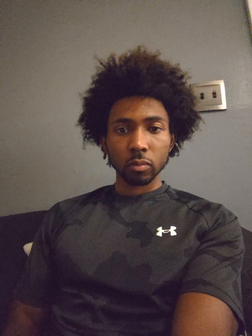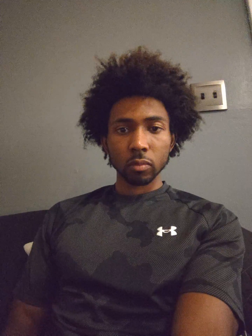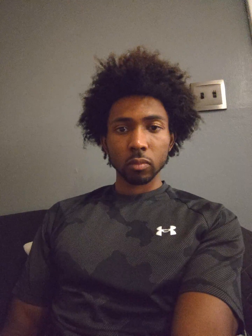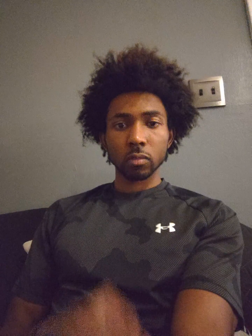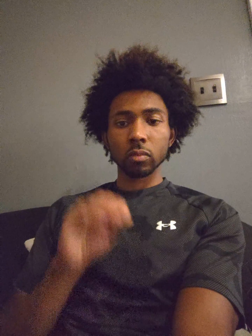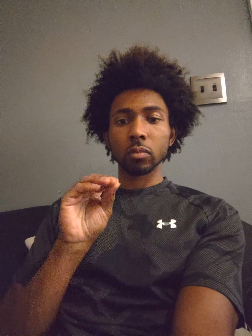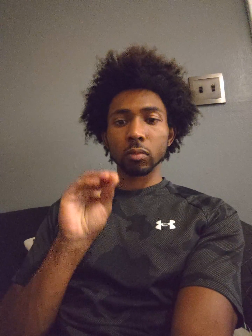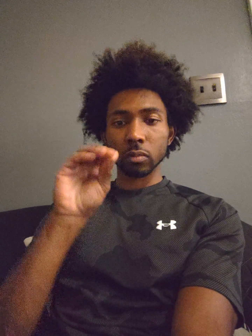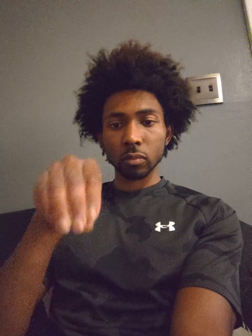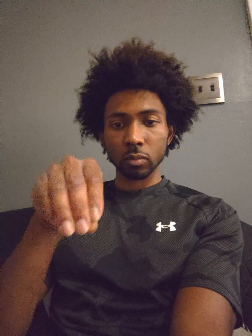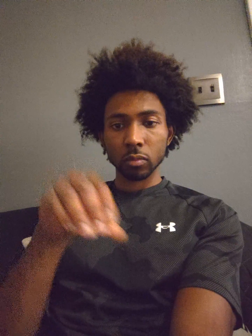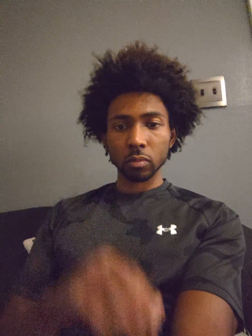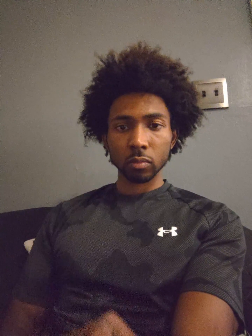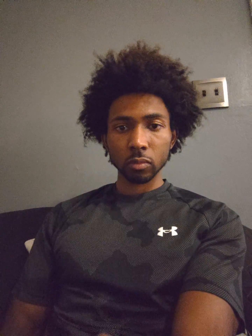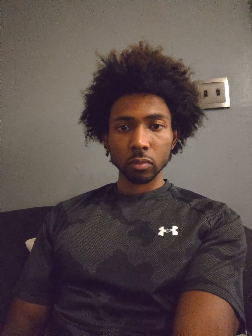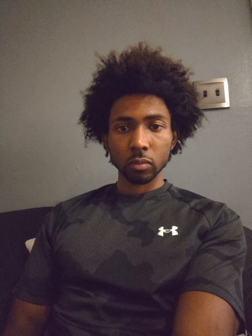put